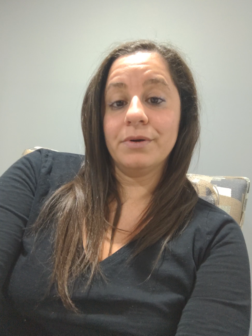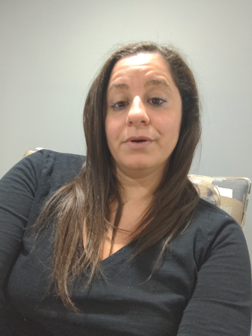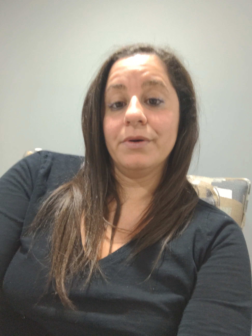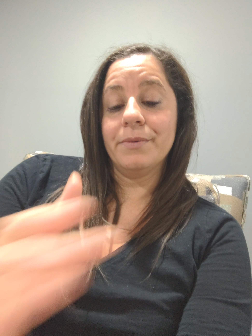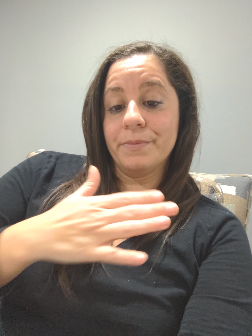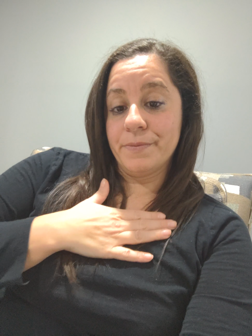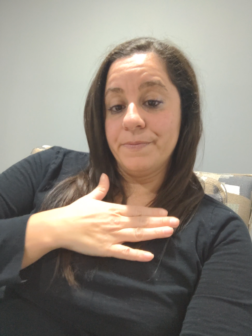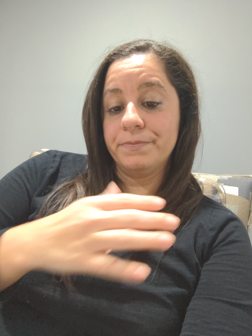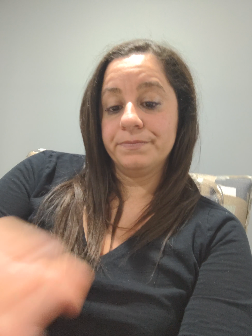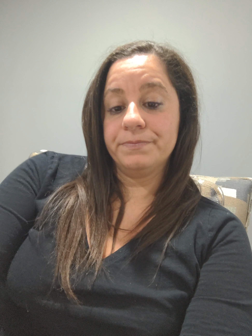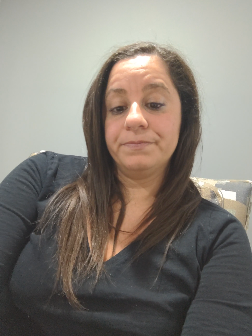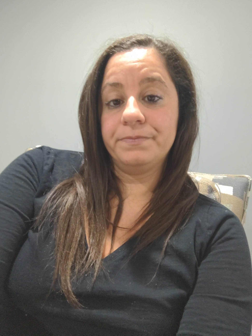my